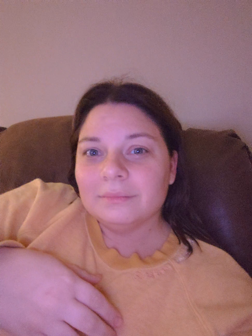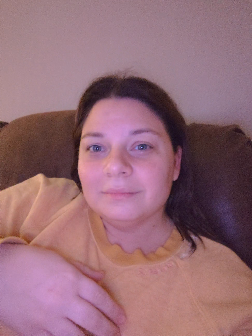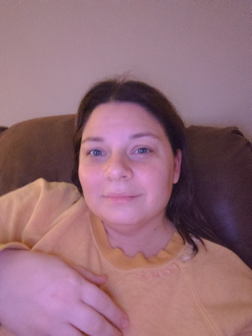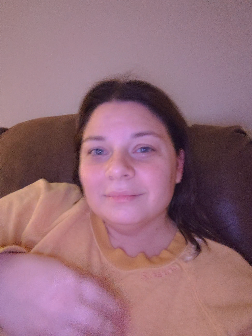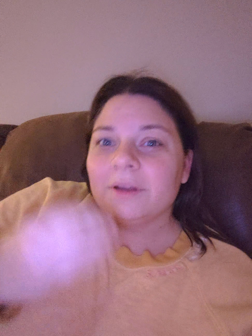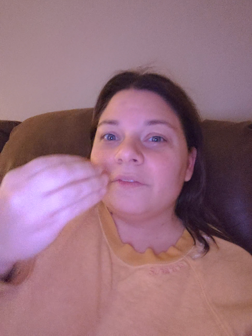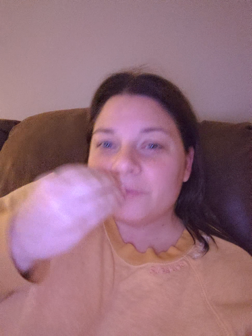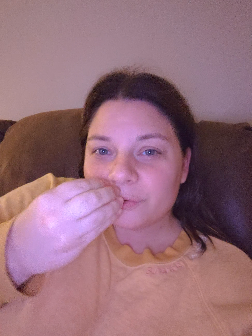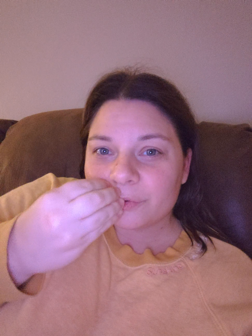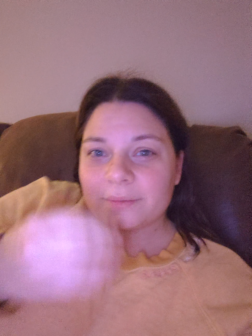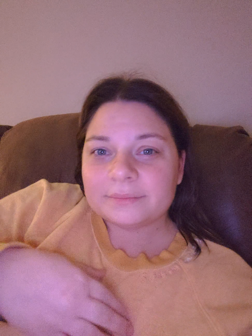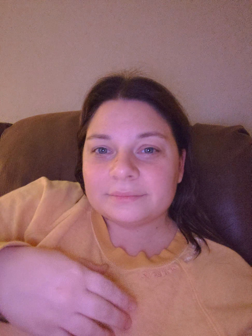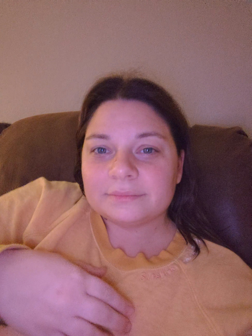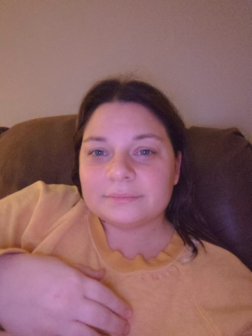food